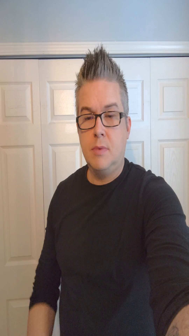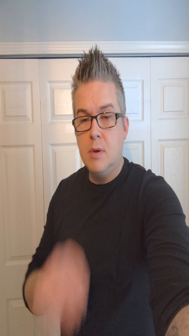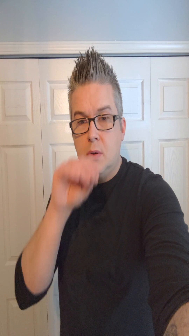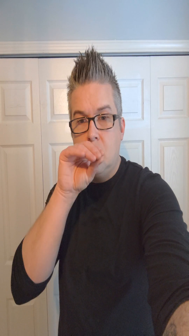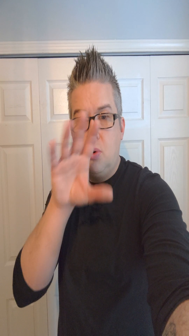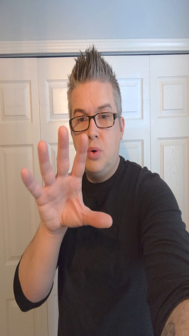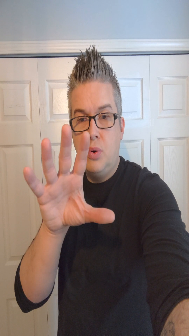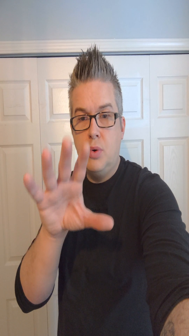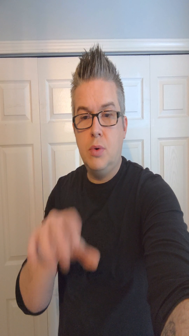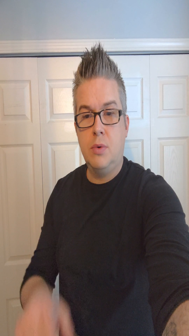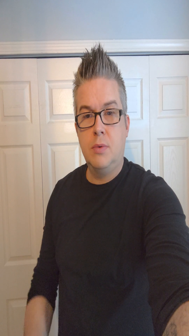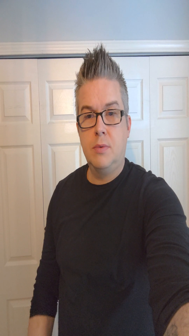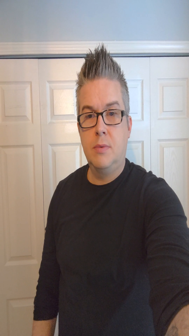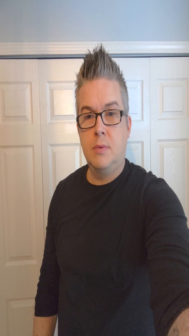blow